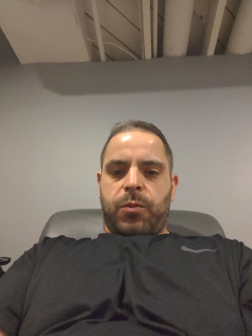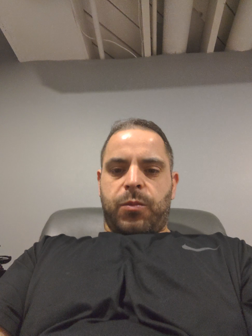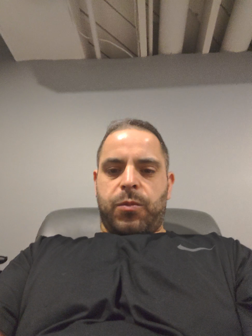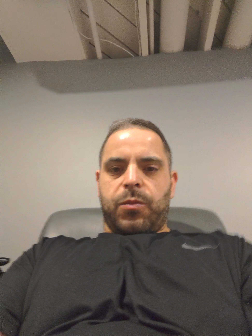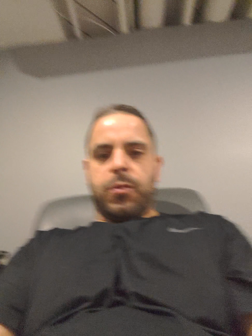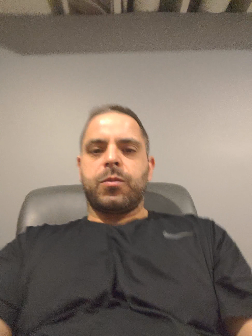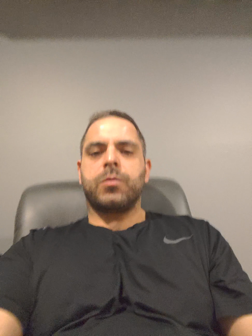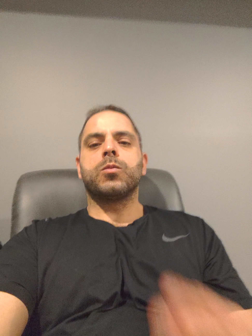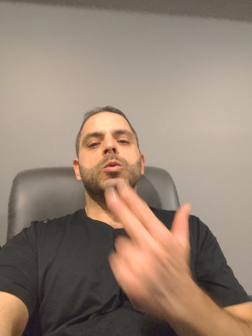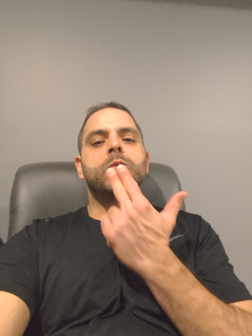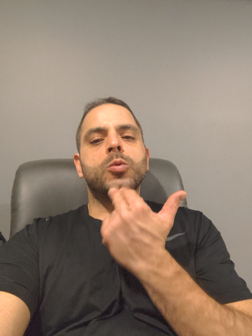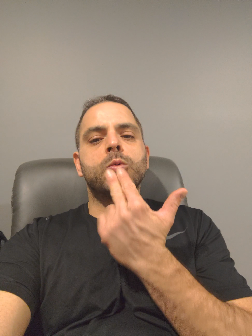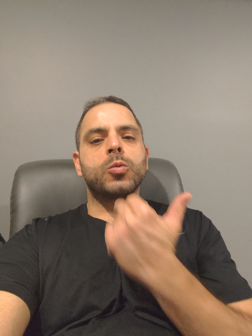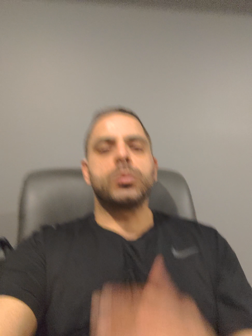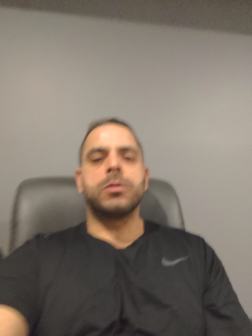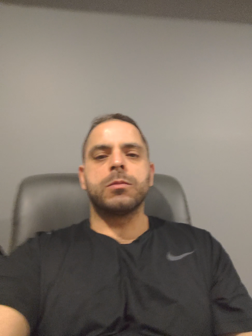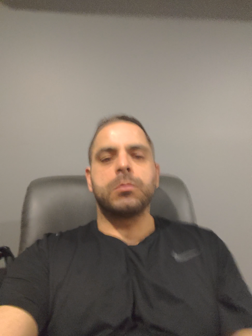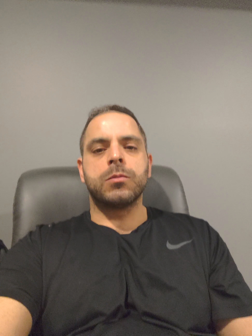cute